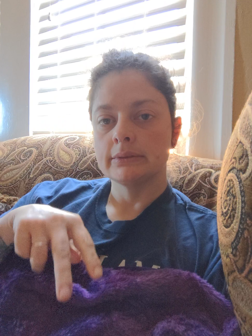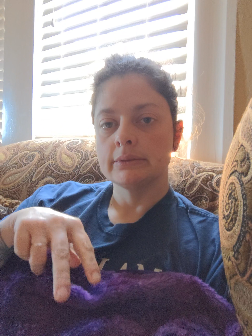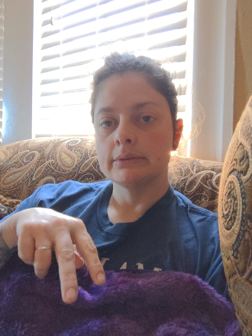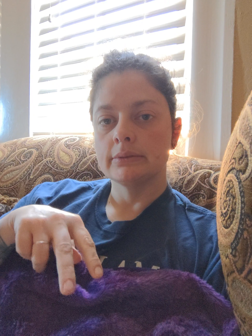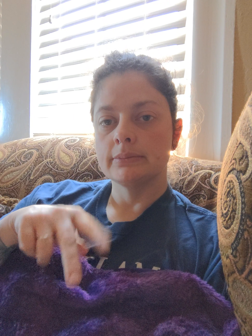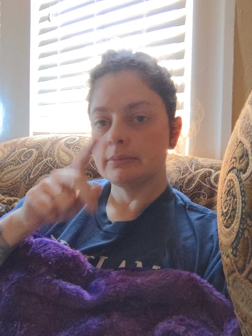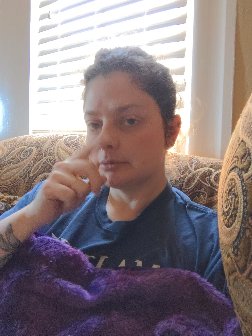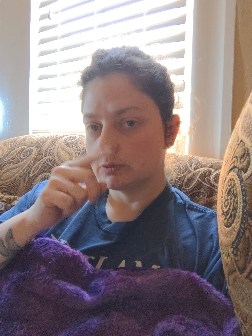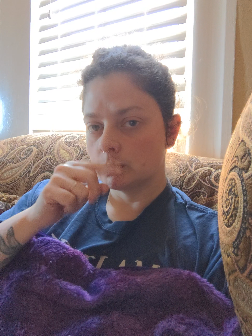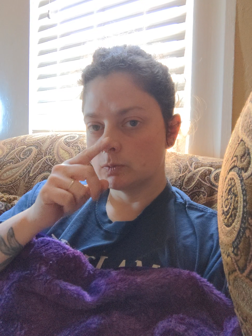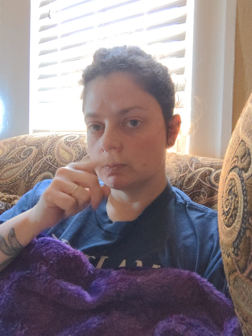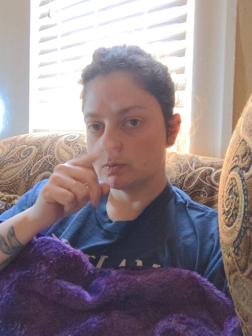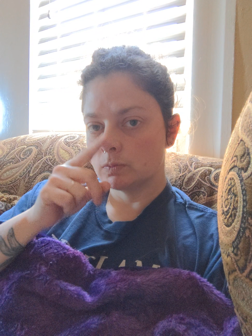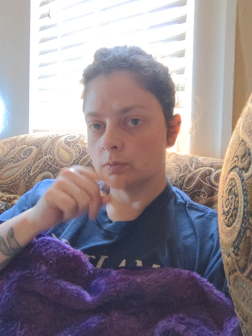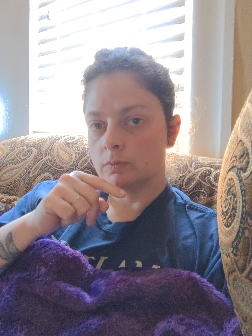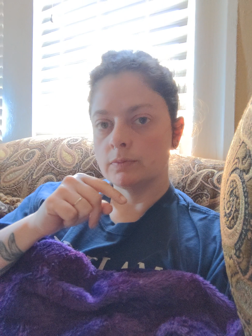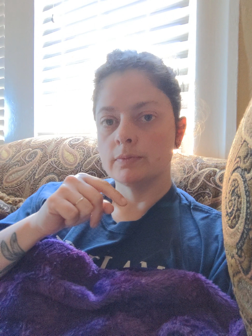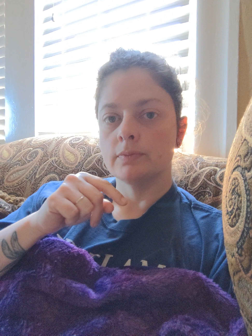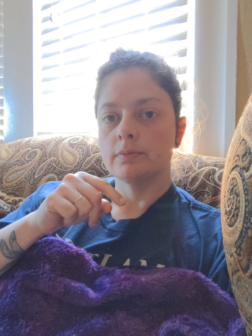mouse